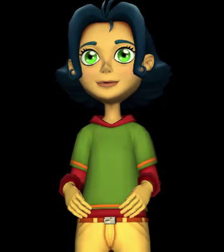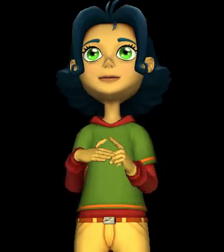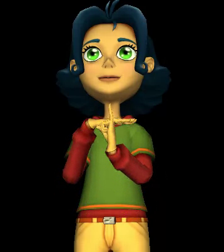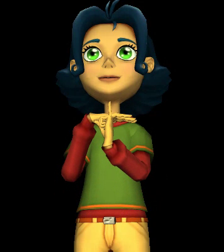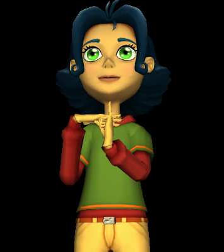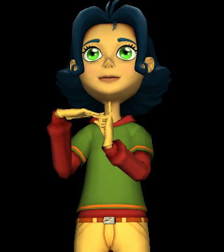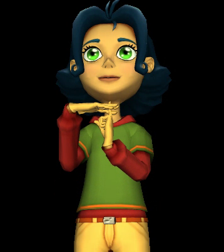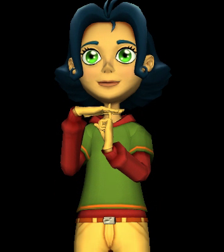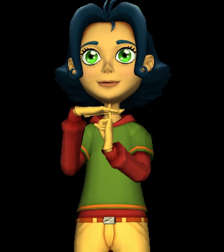مجتمع